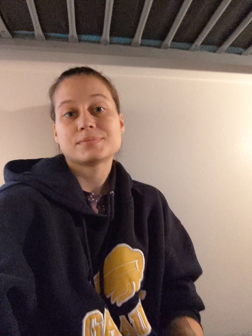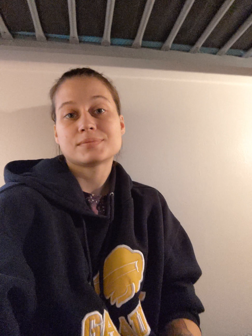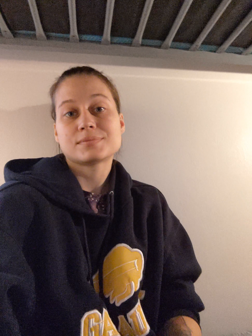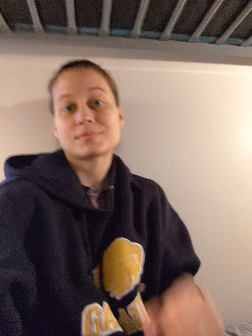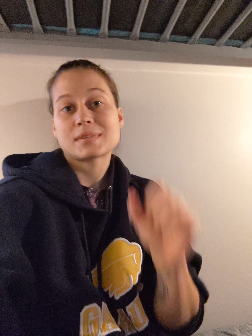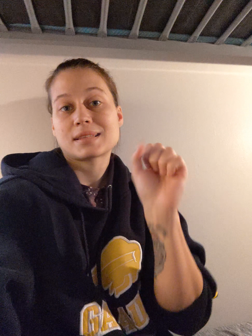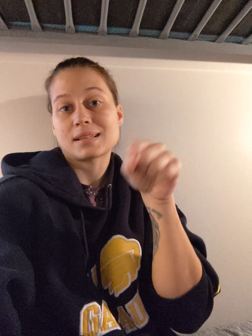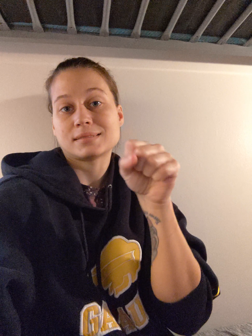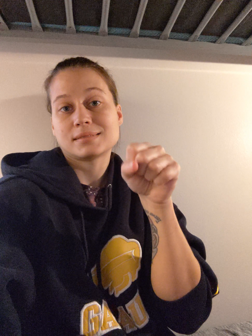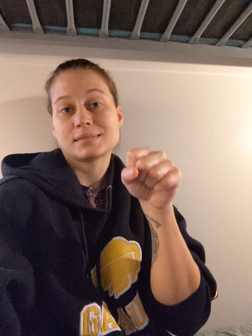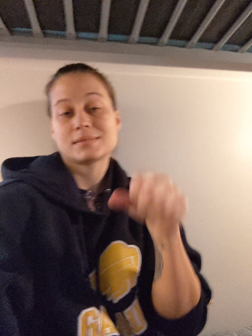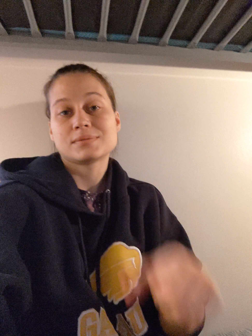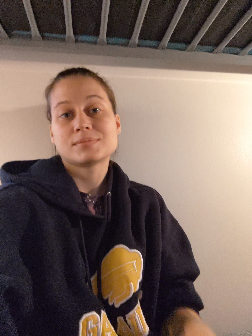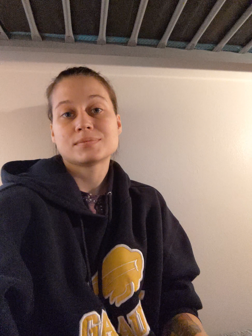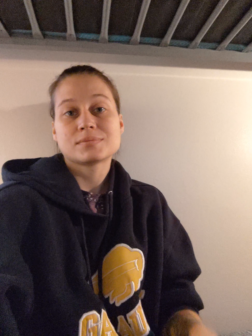yes